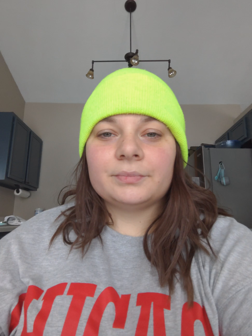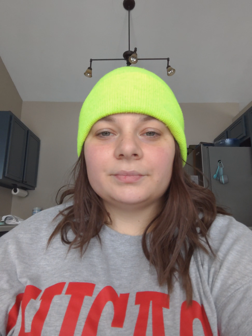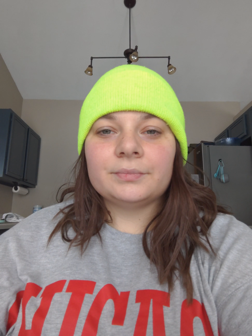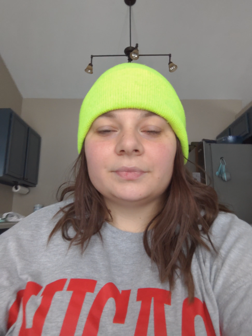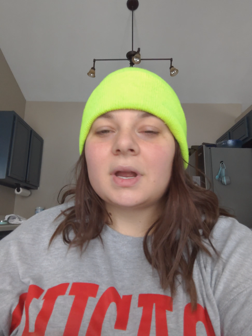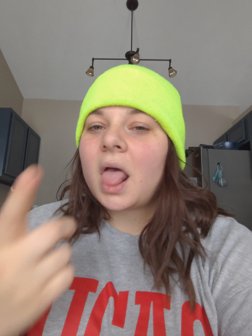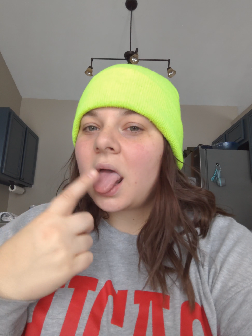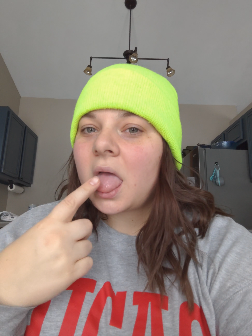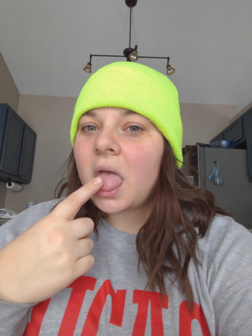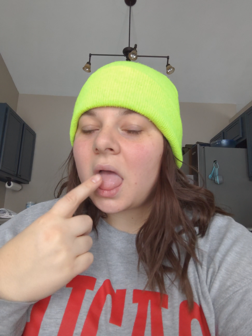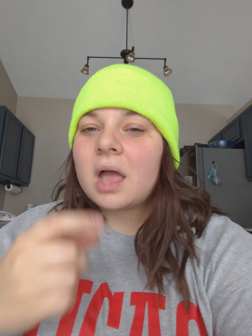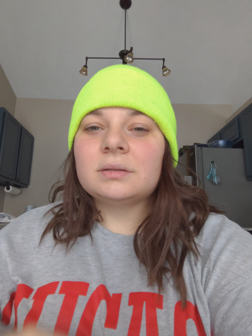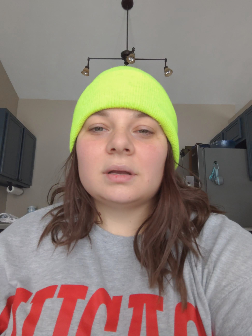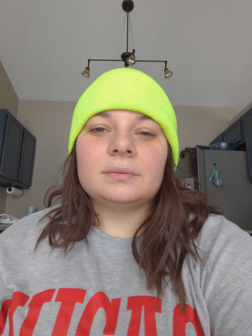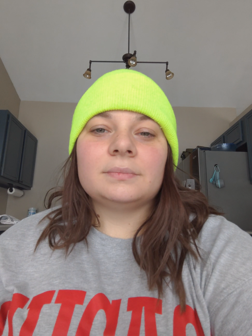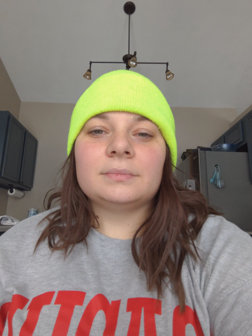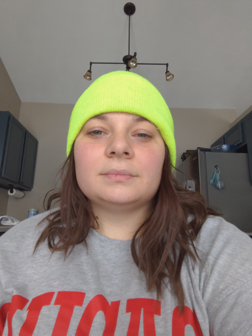tongue